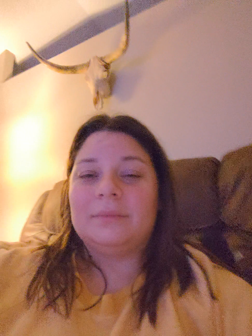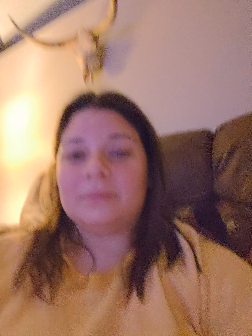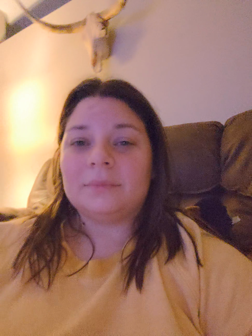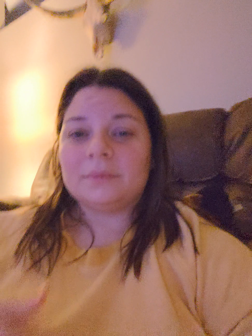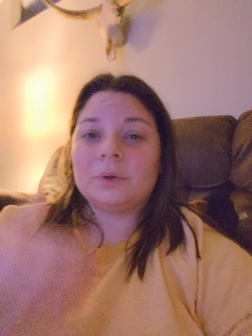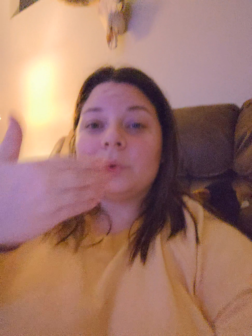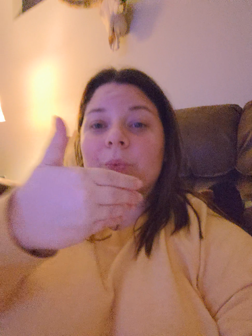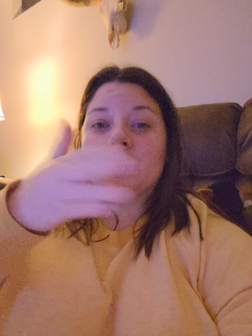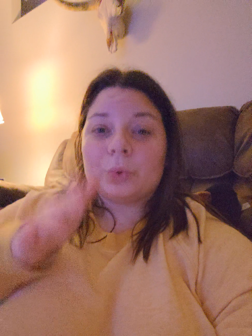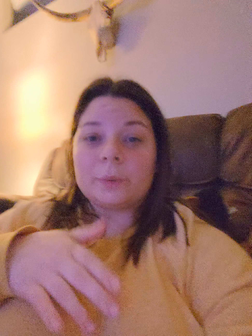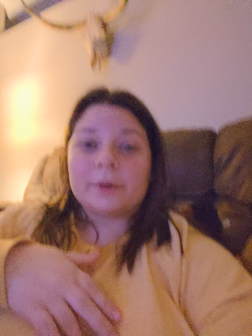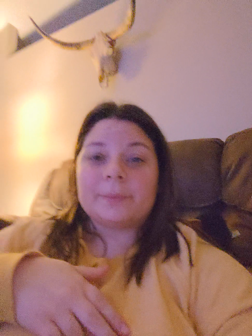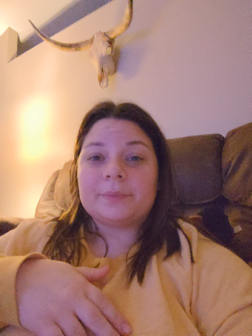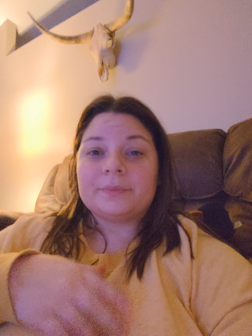room